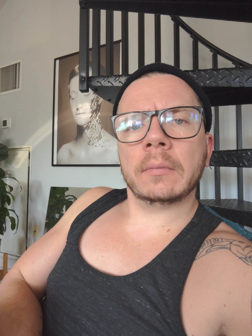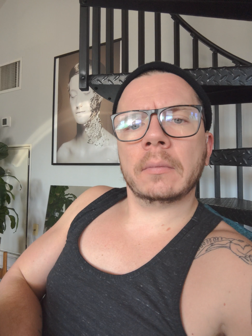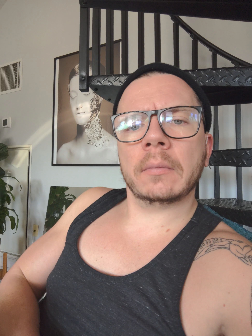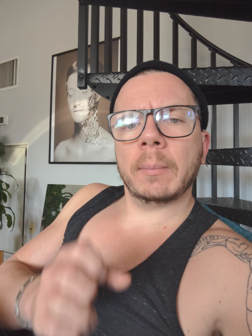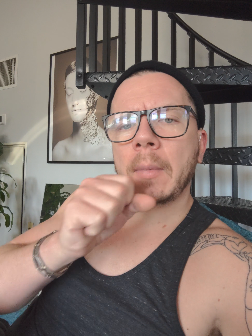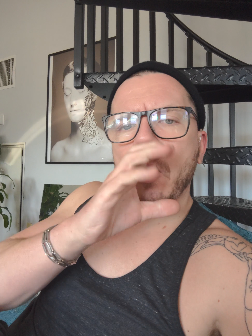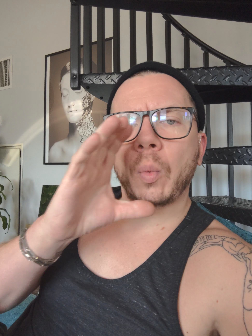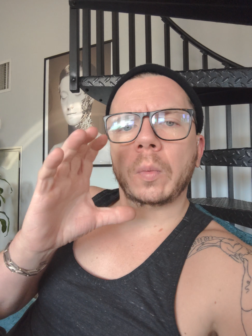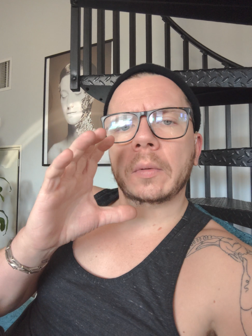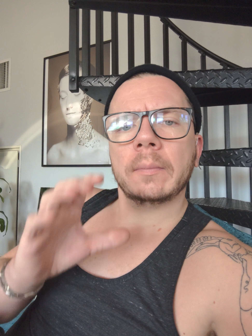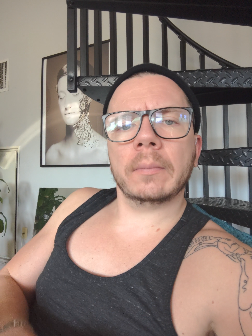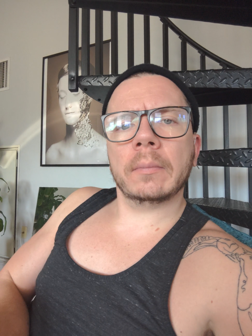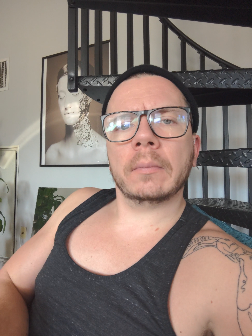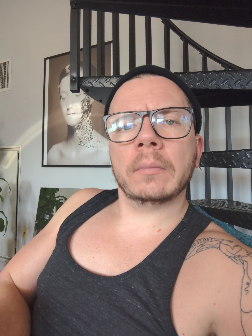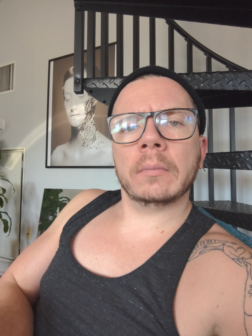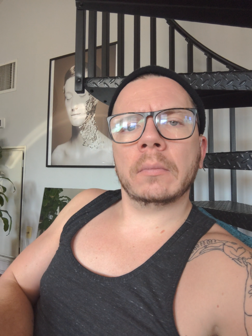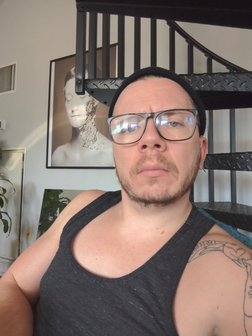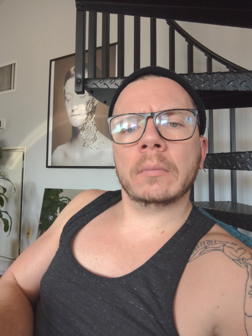balloon